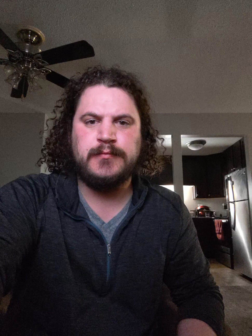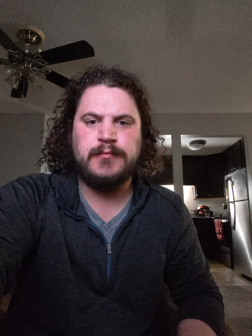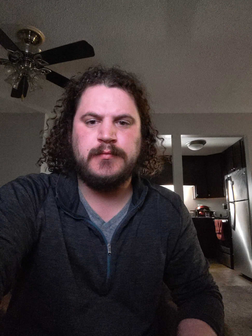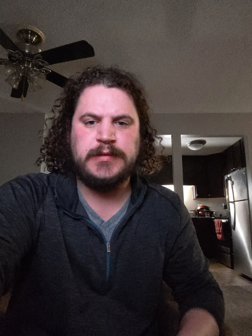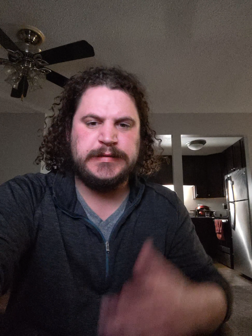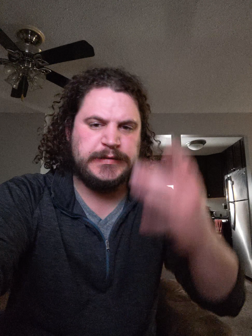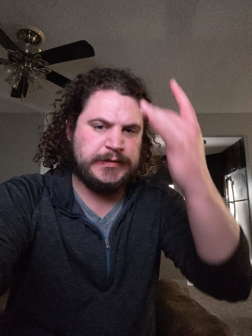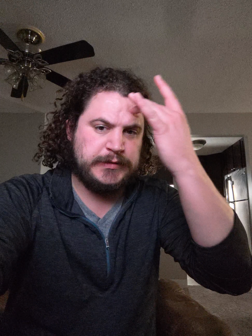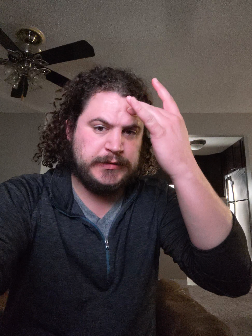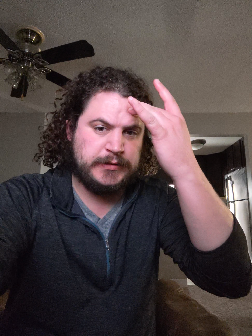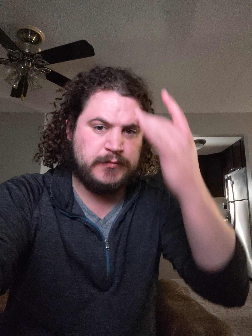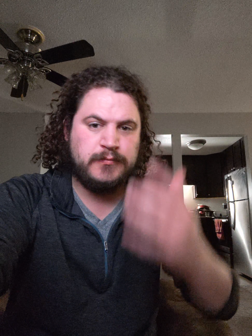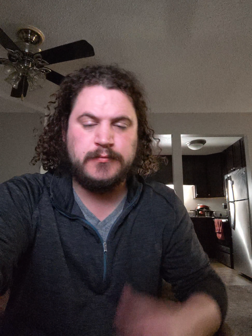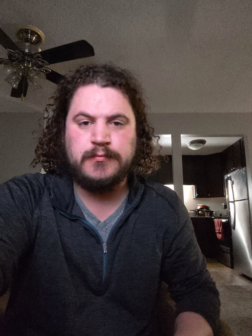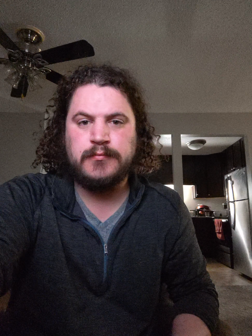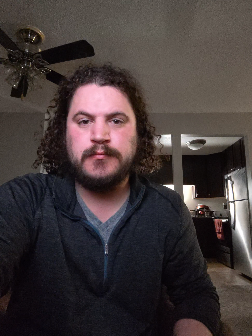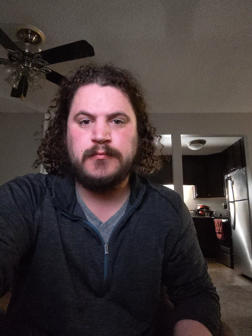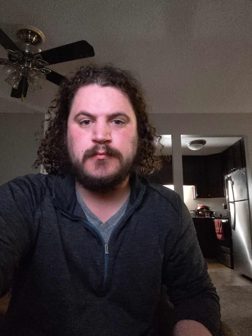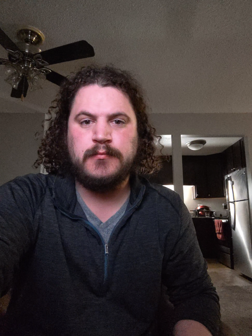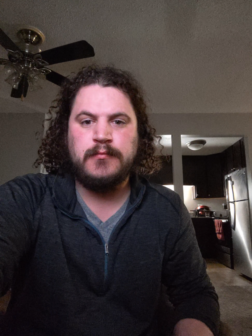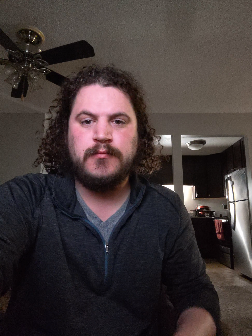sick